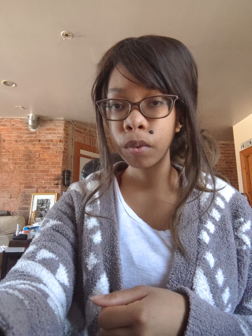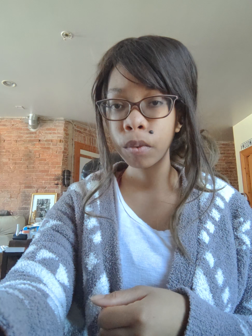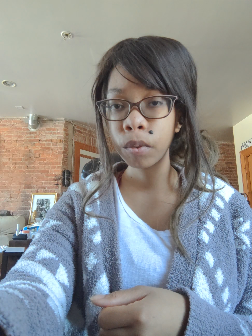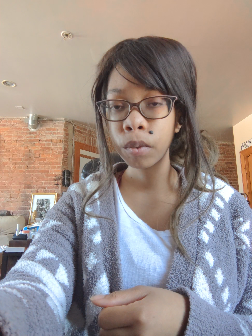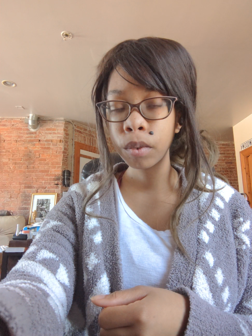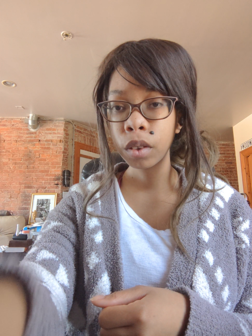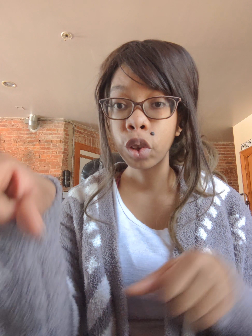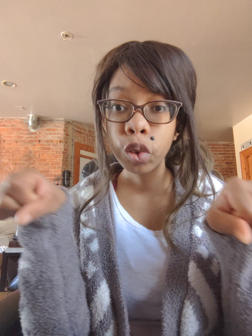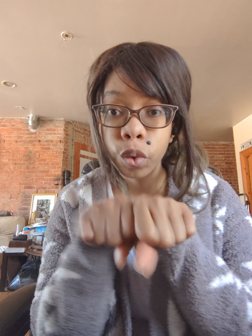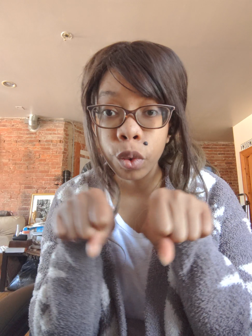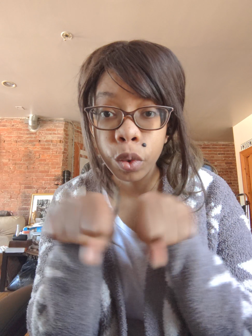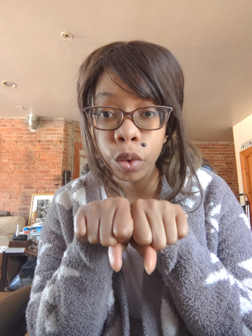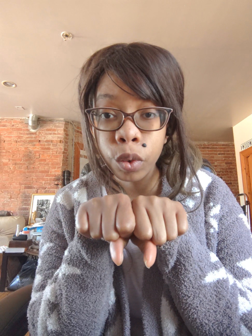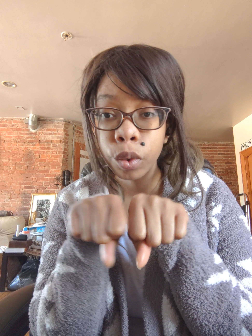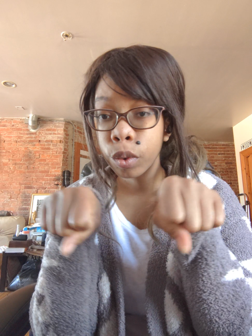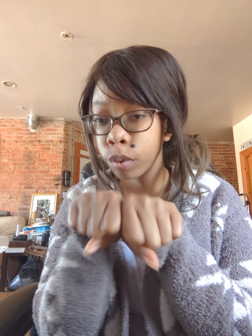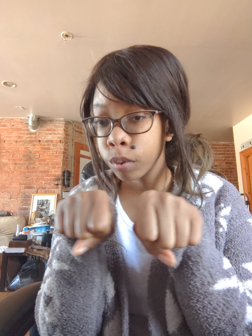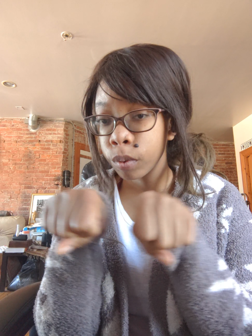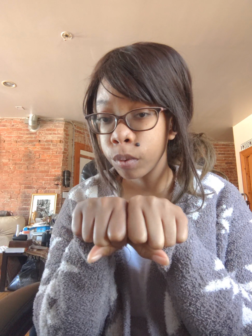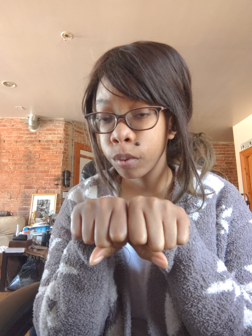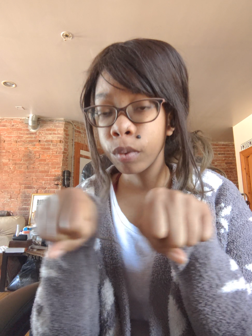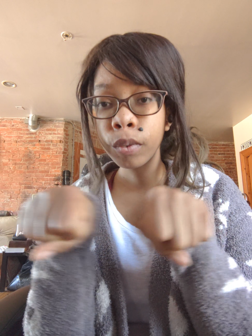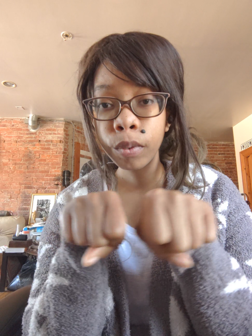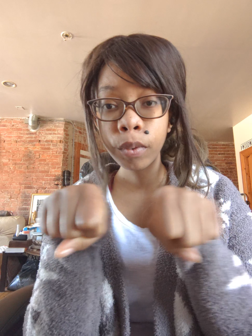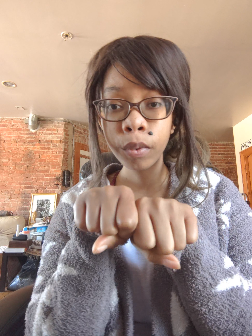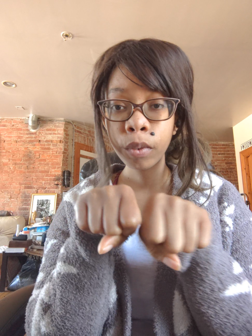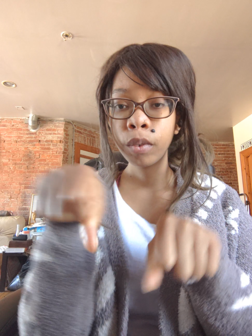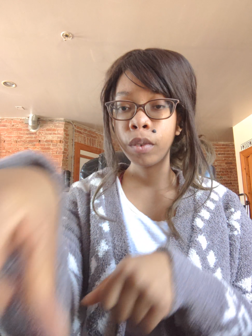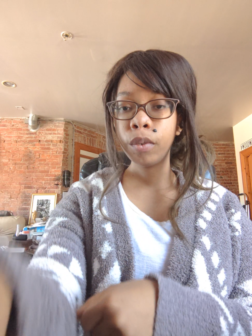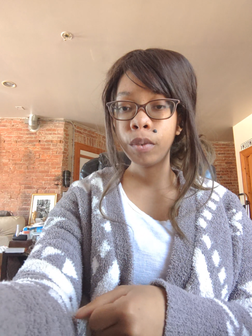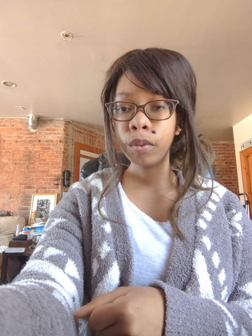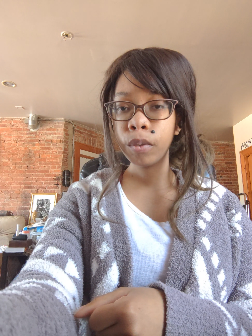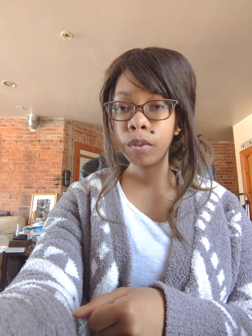shoe